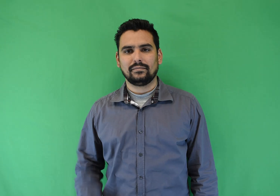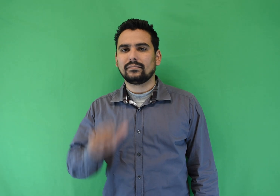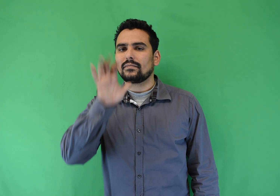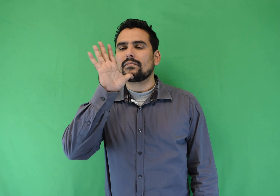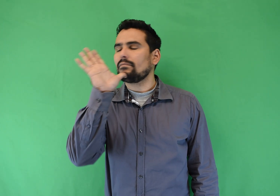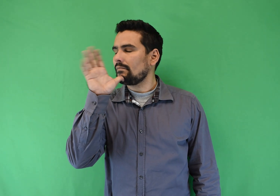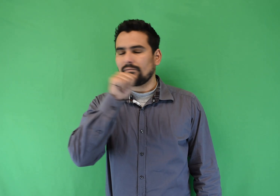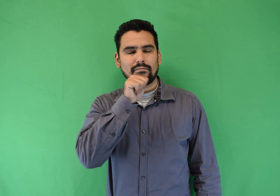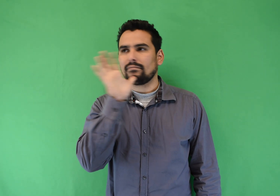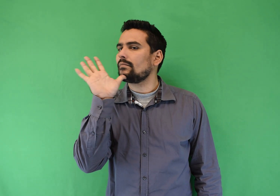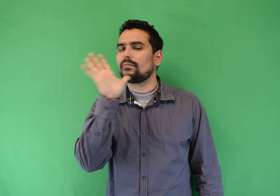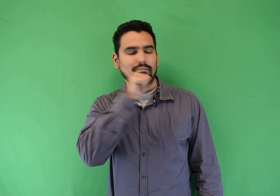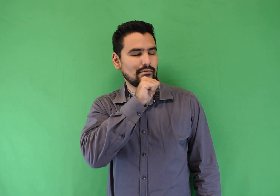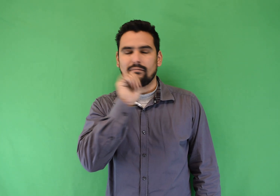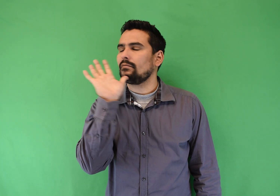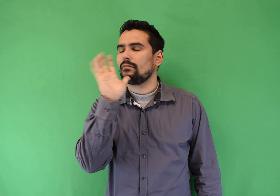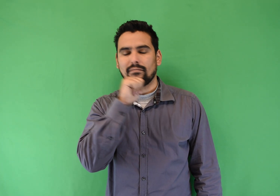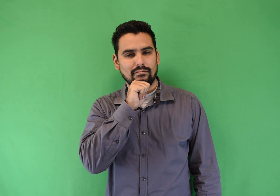no poder